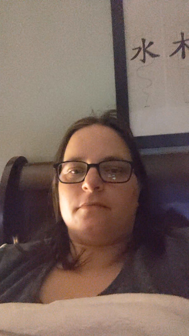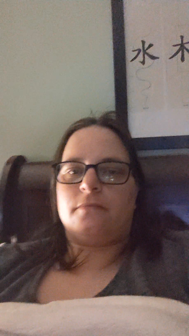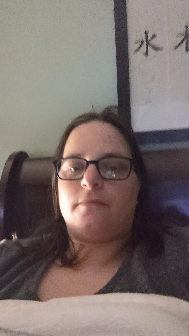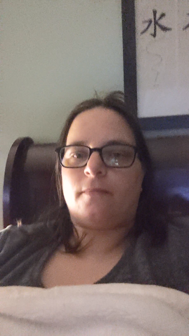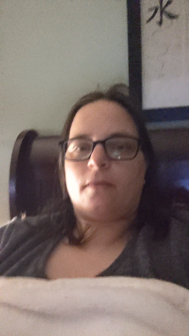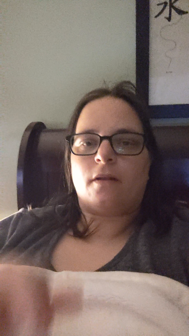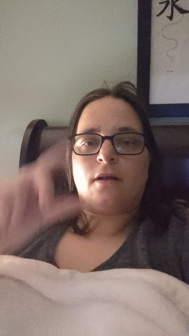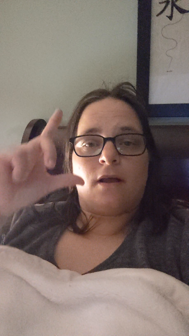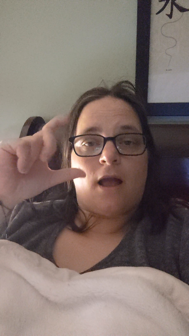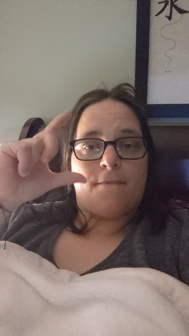camera